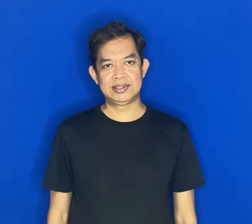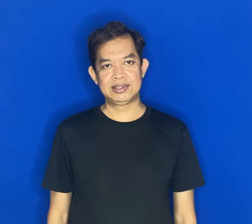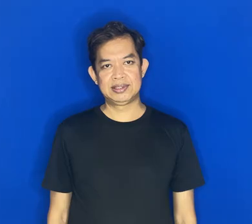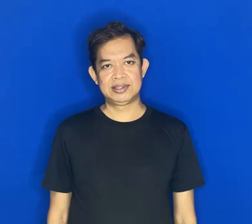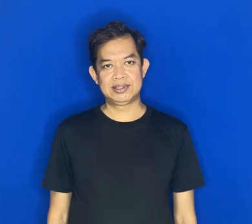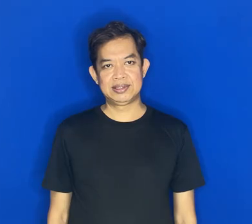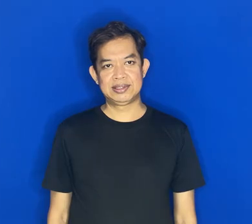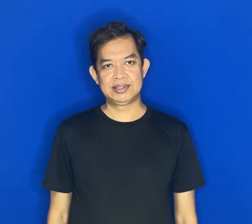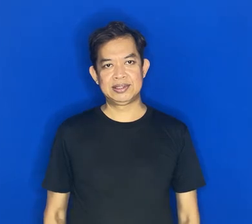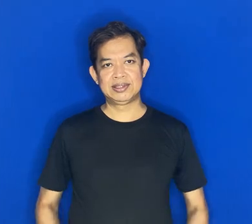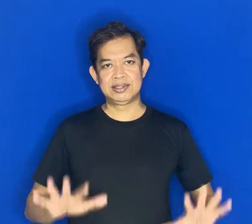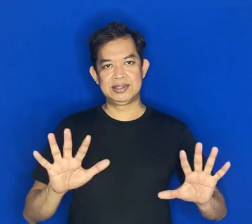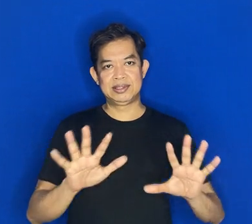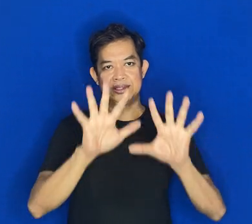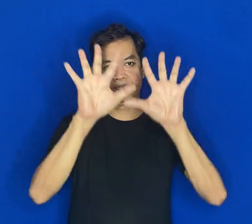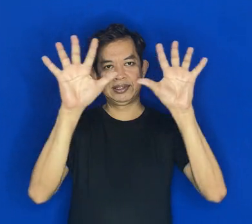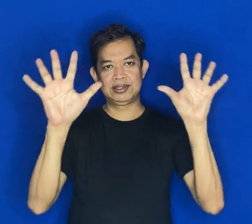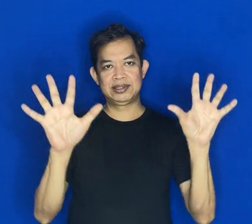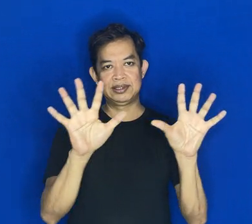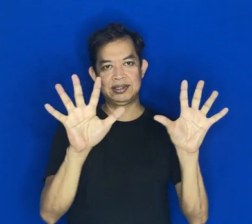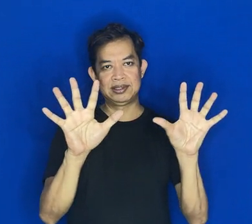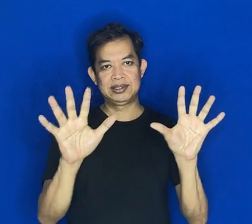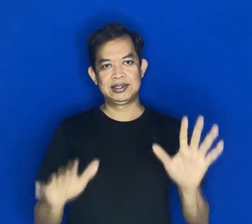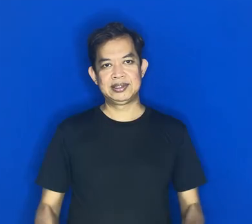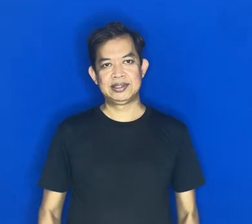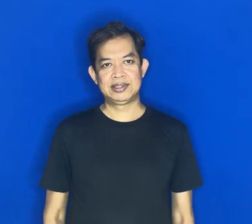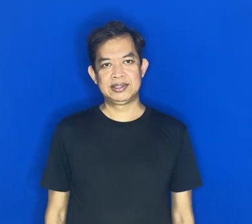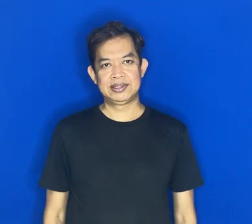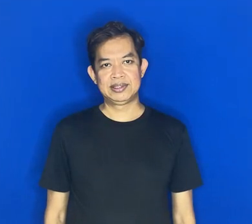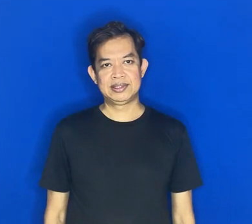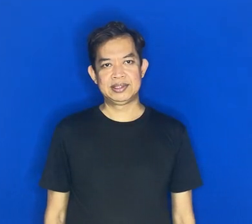sunday